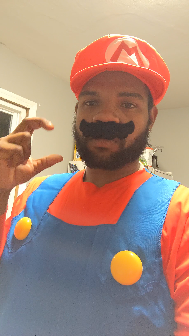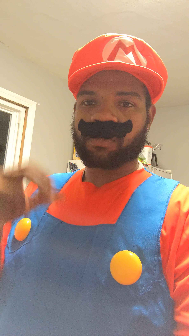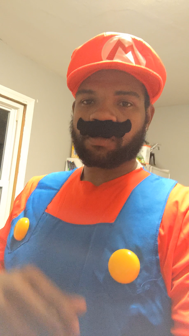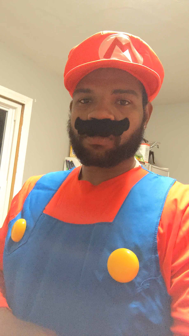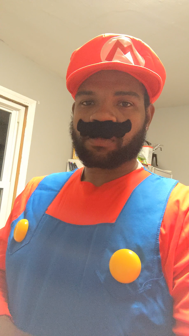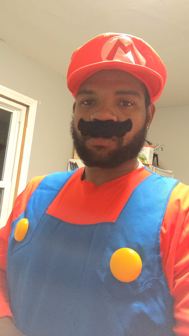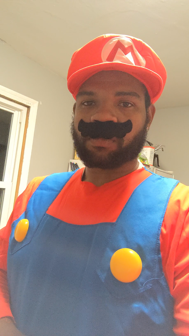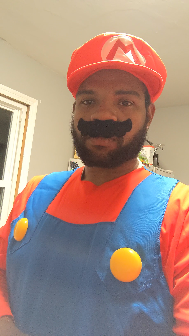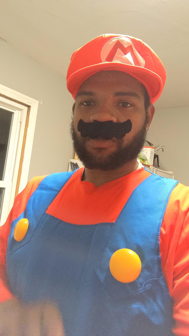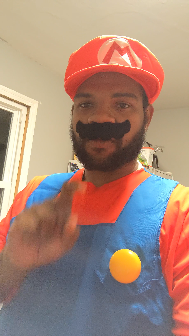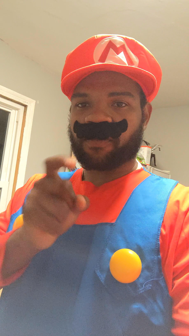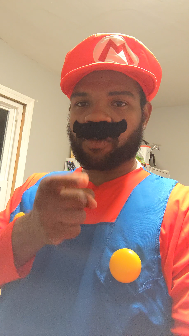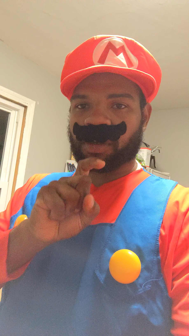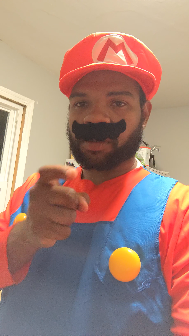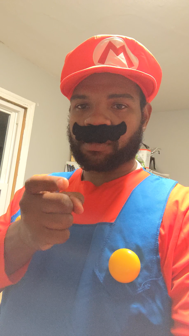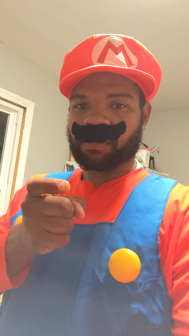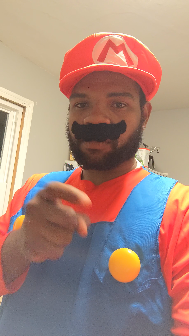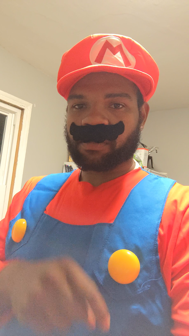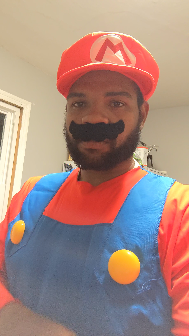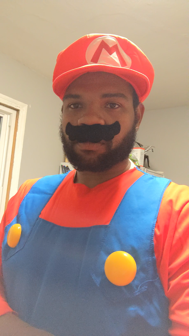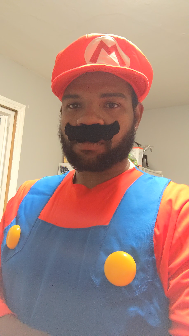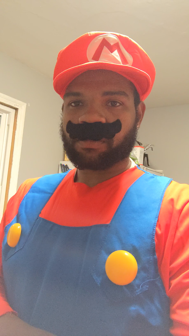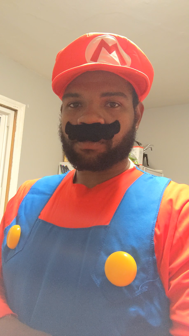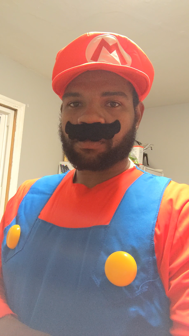friend